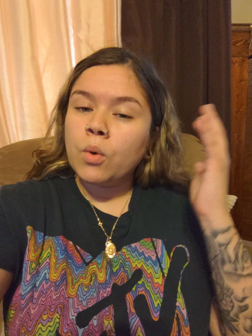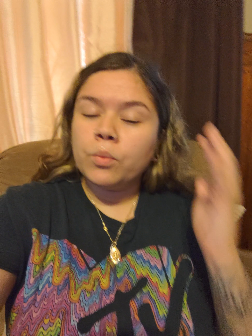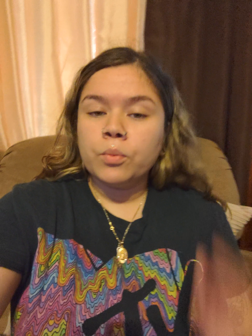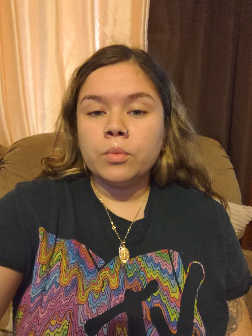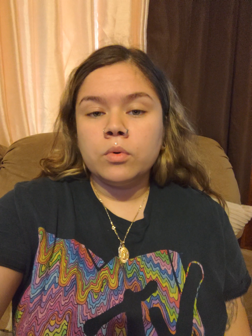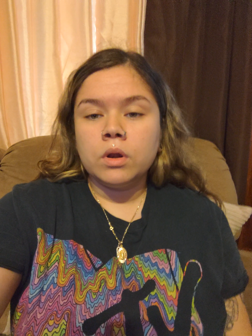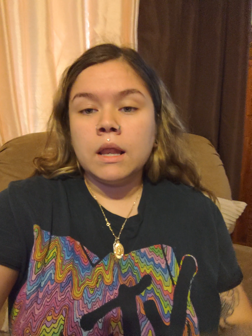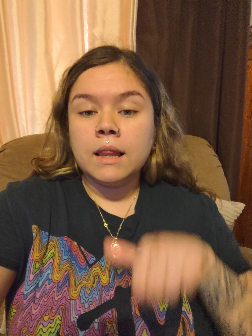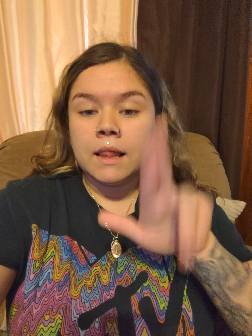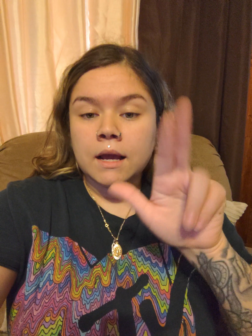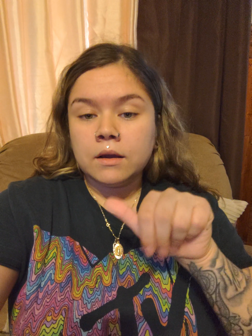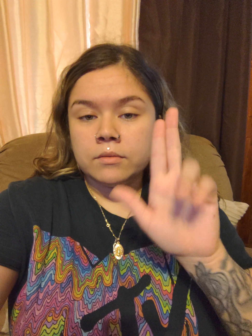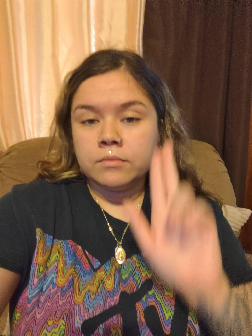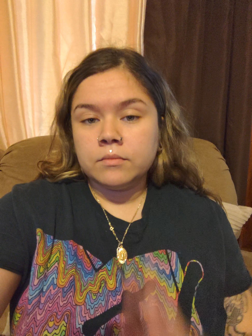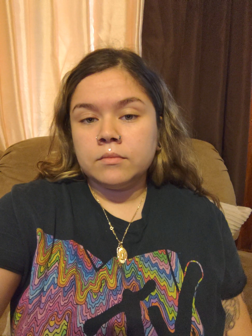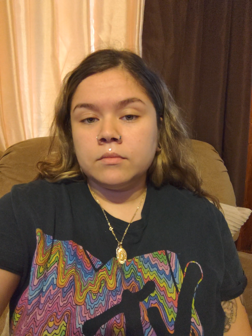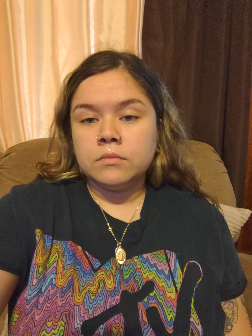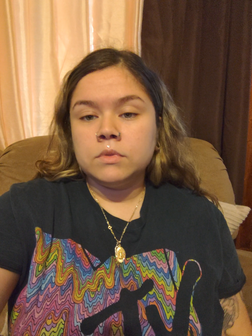lick